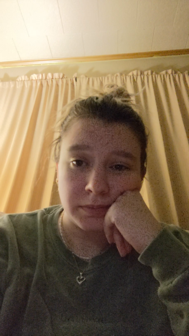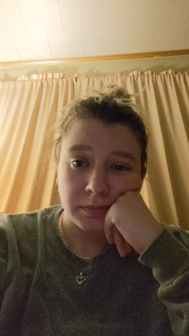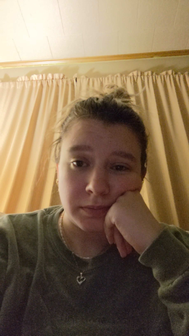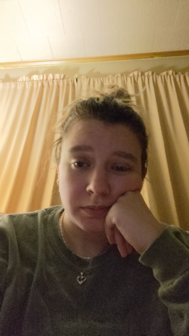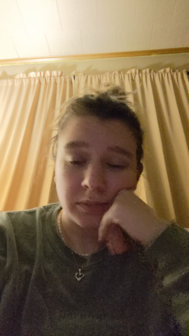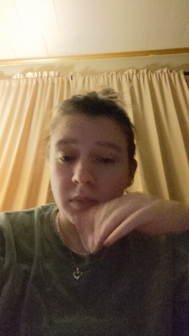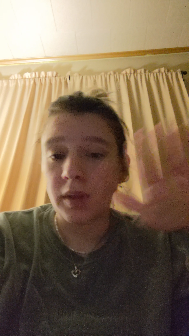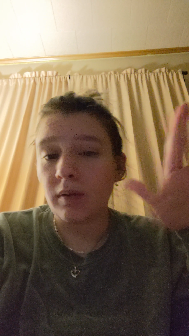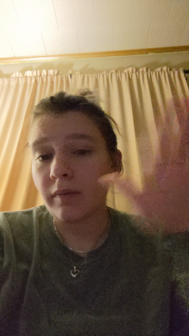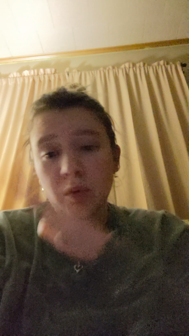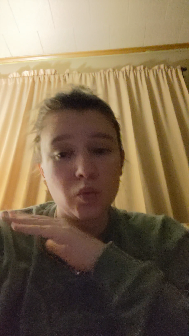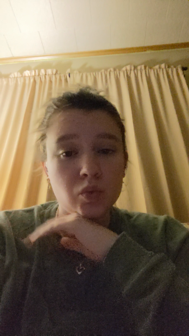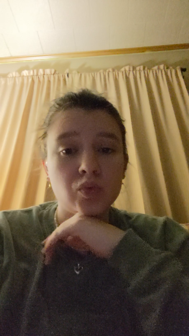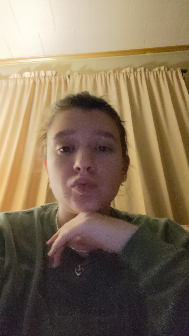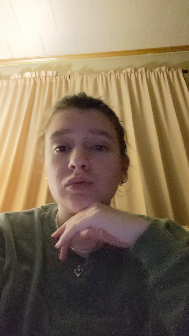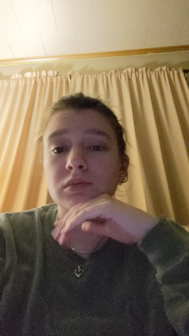full